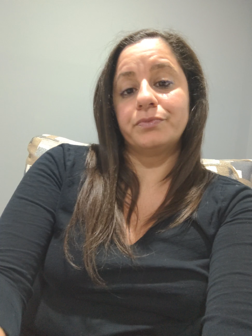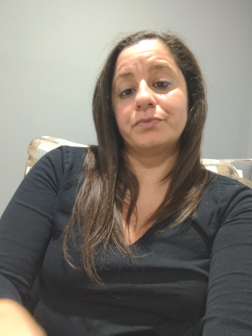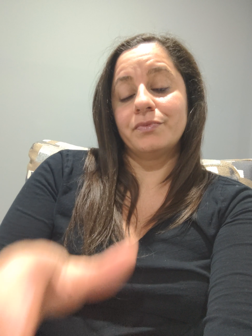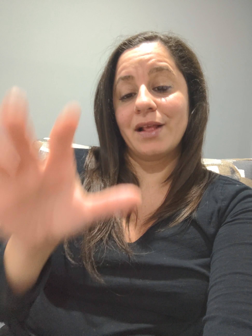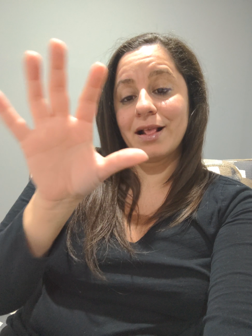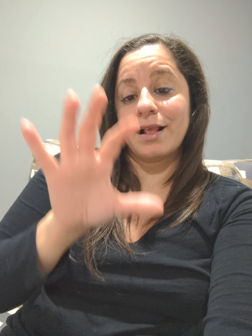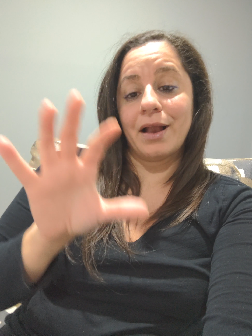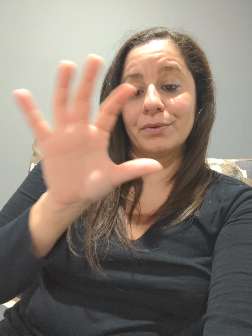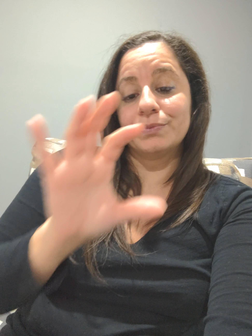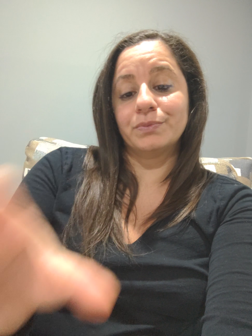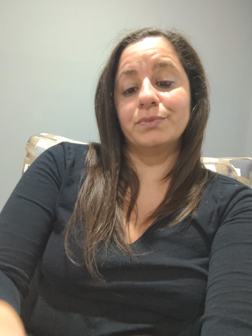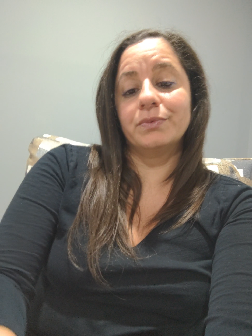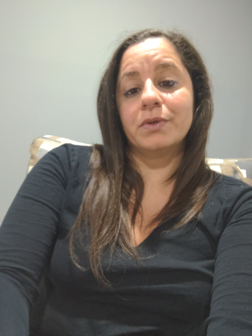cloud